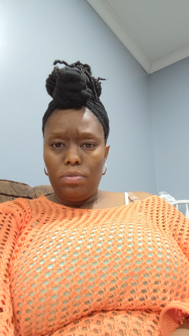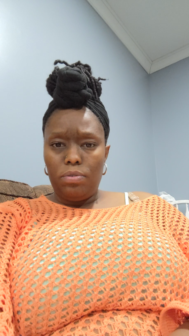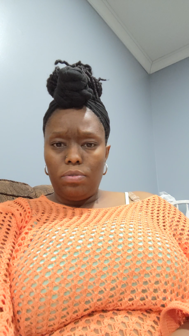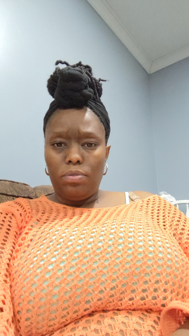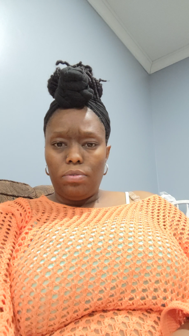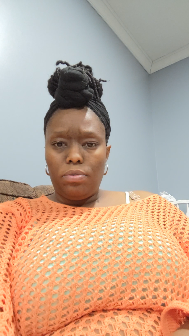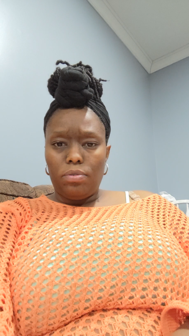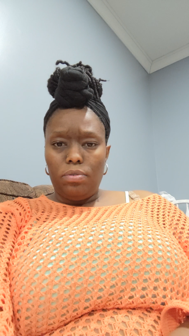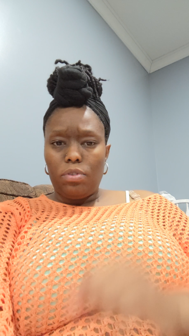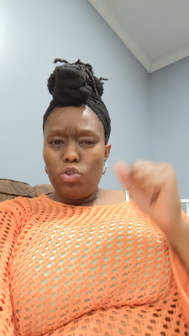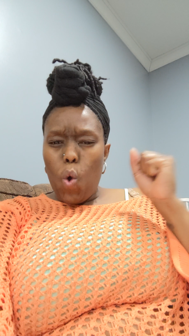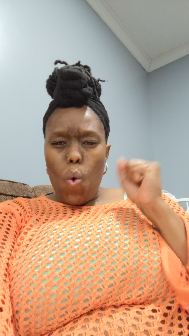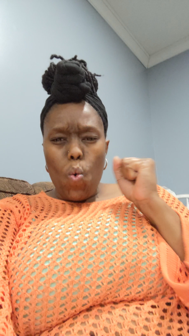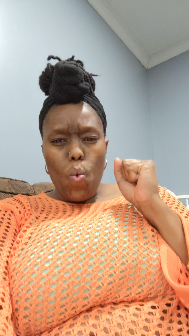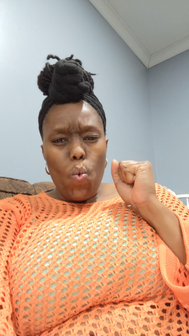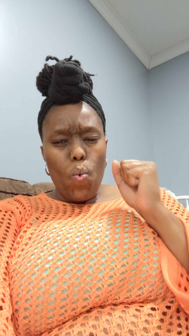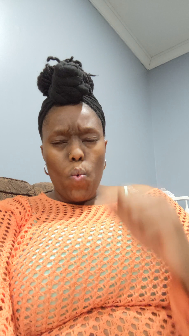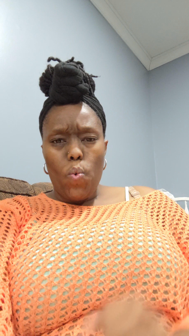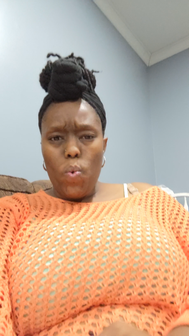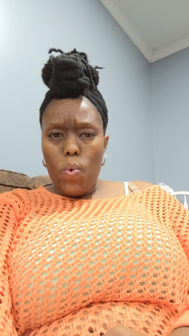cold